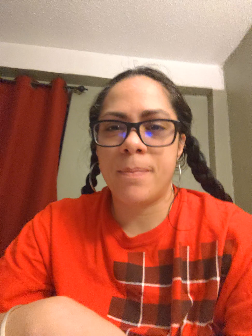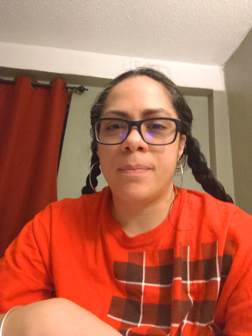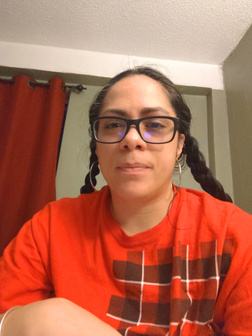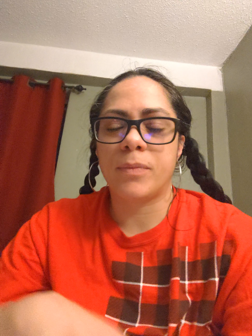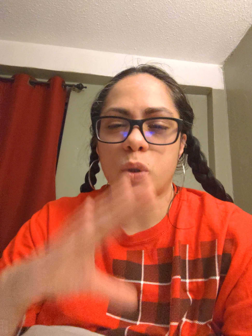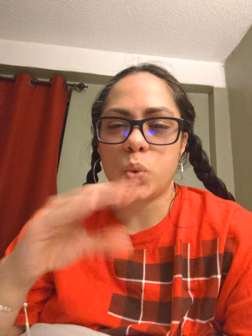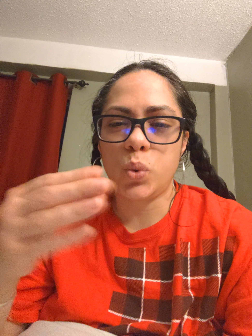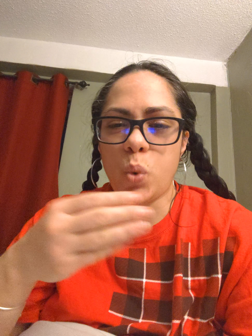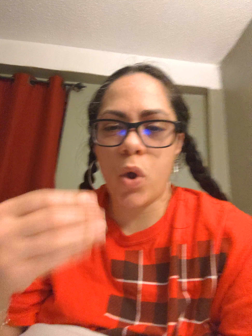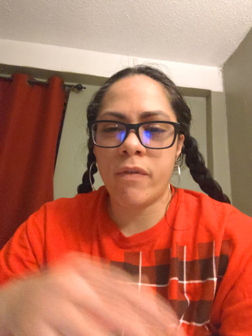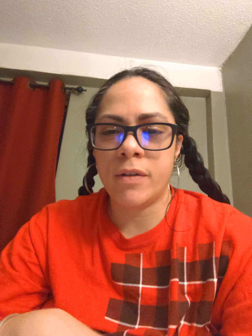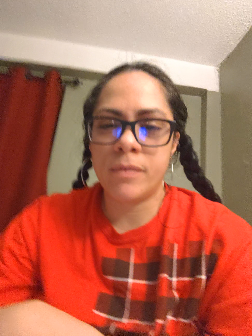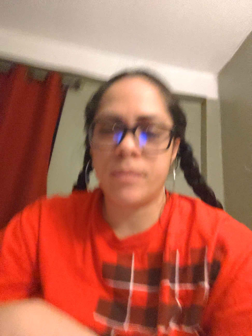story